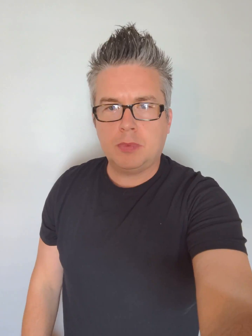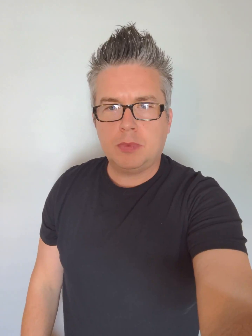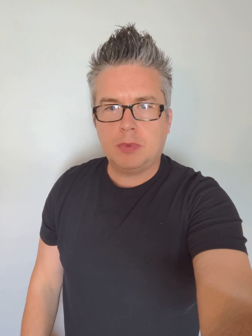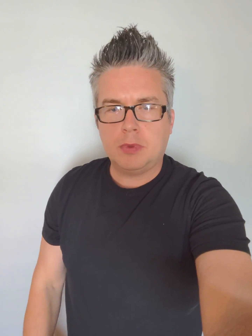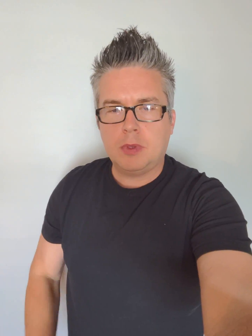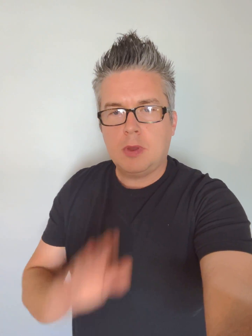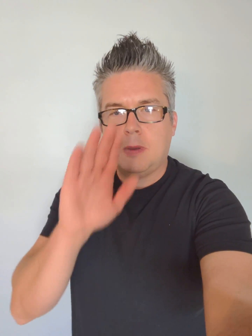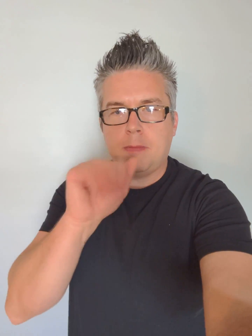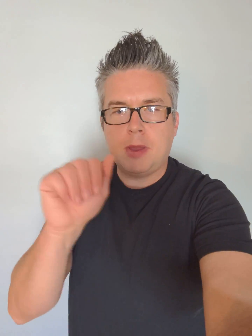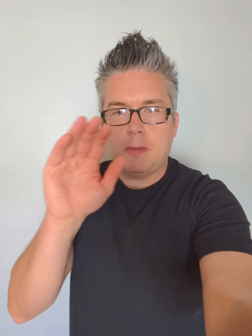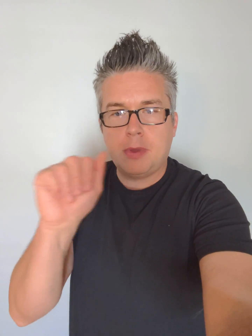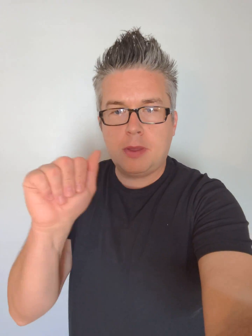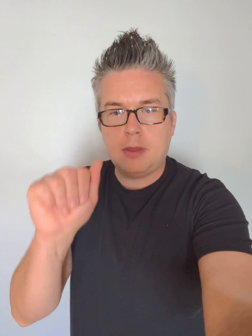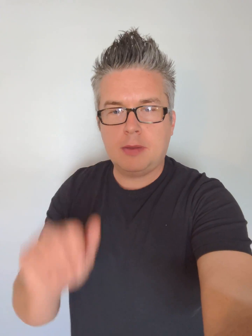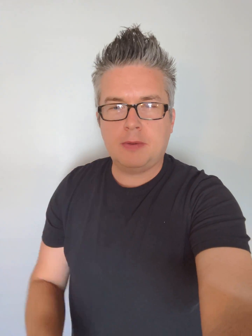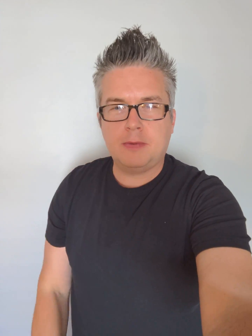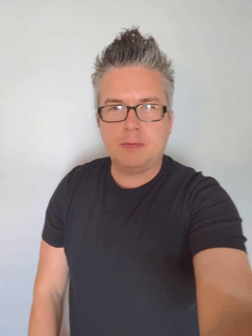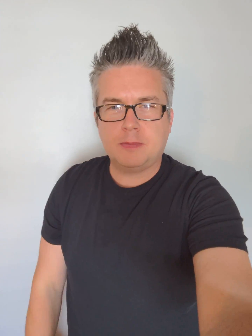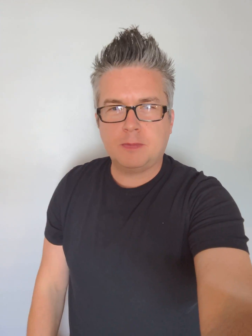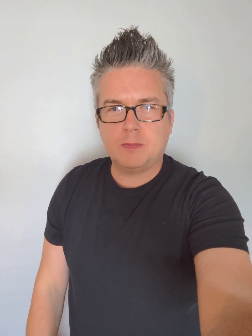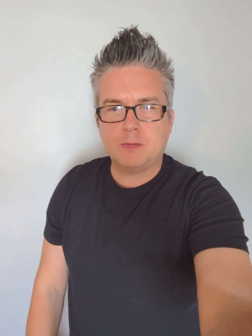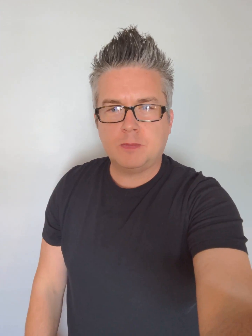baa baa